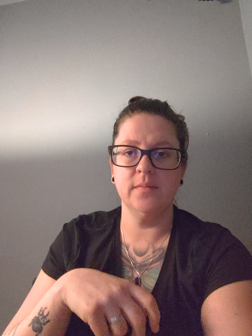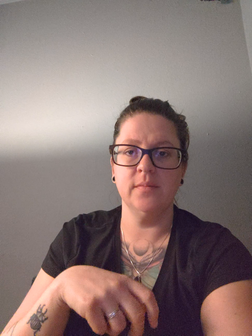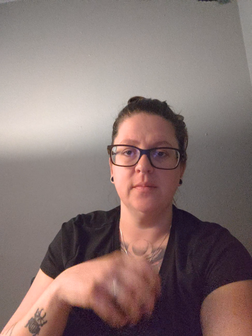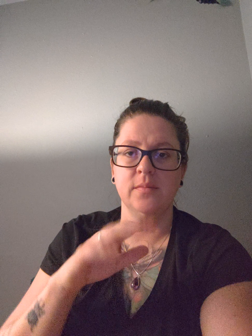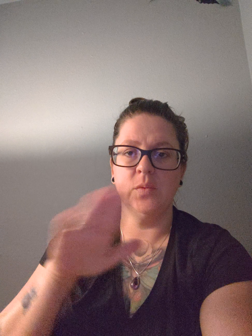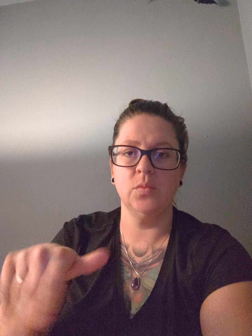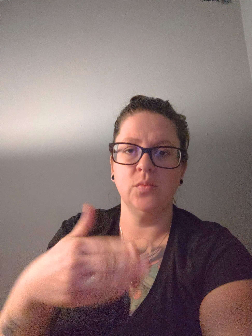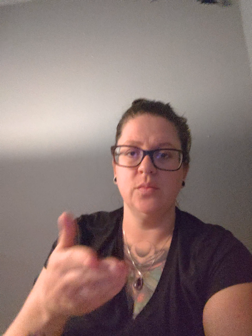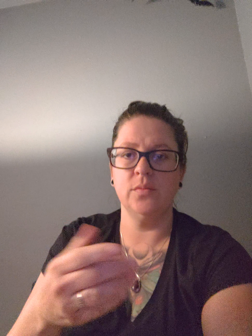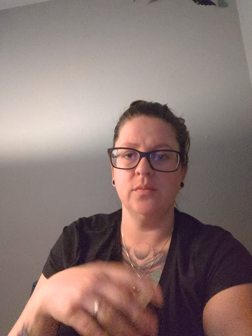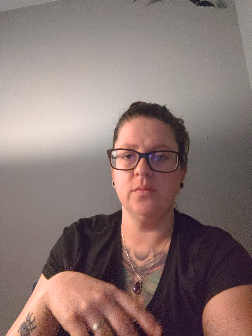all